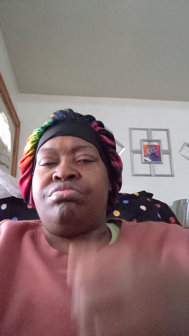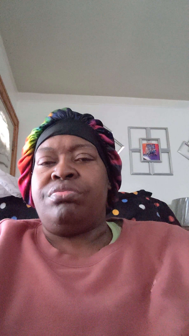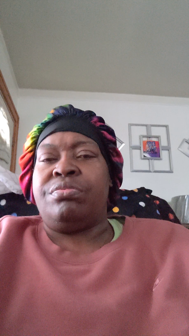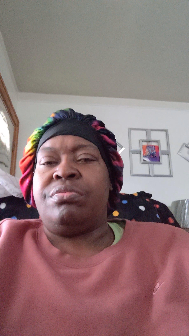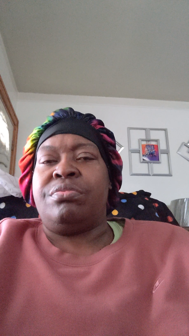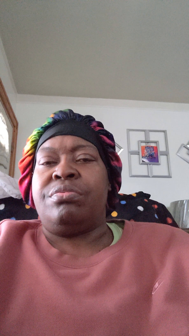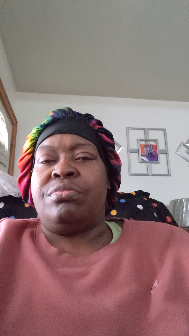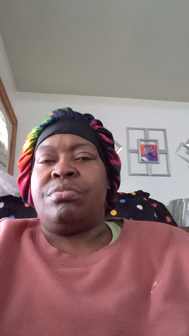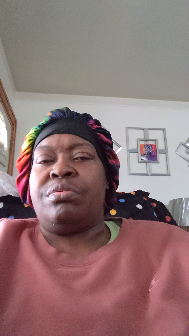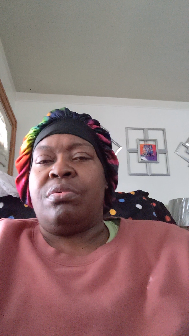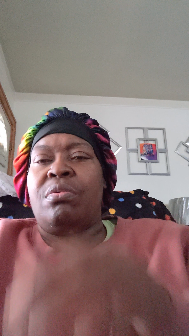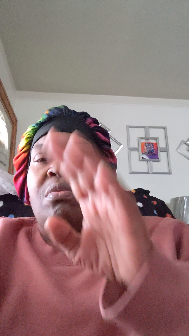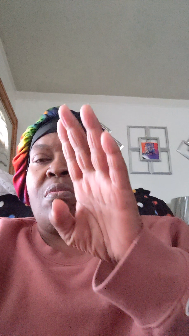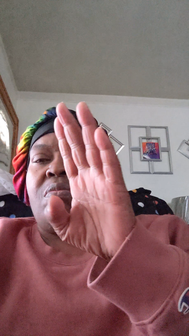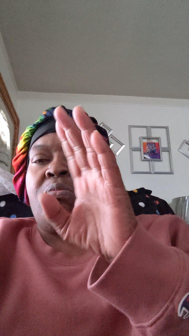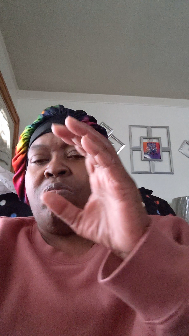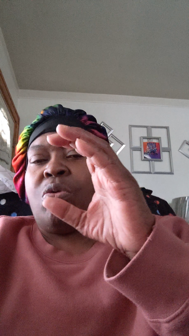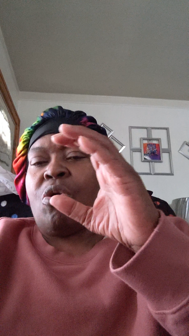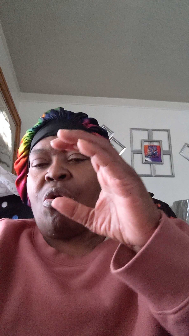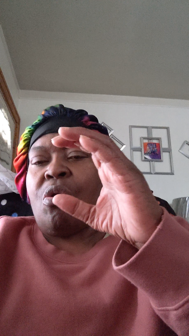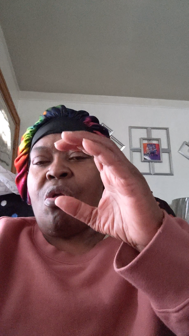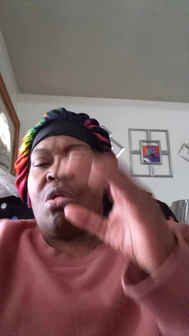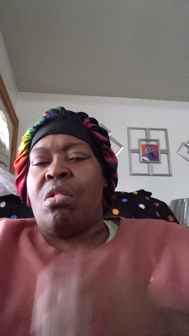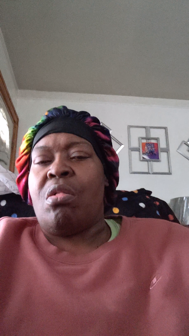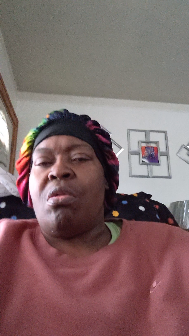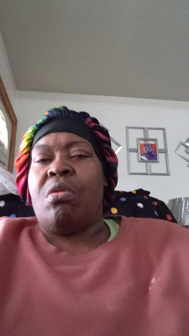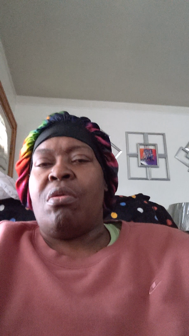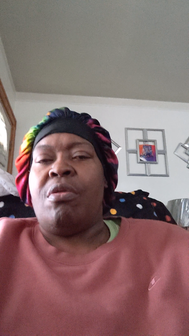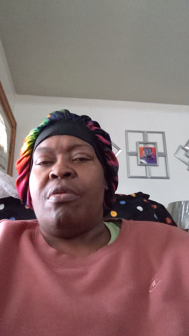ball